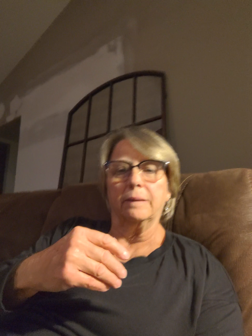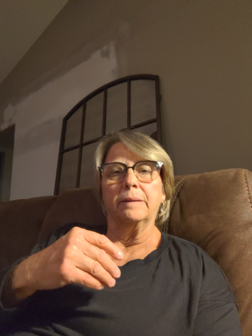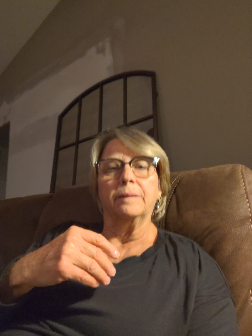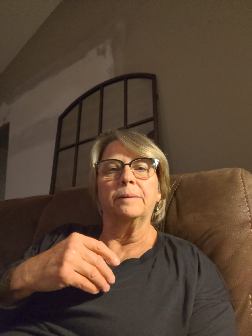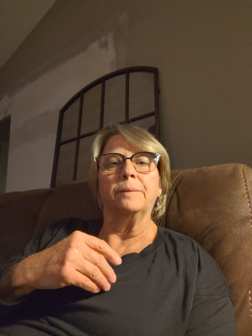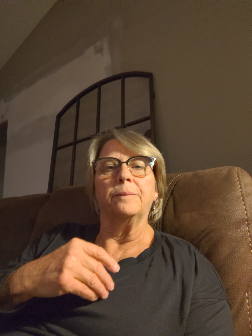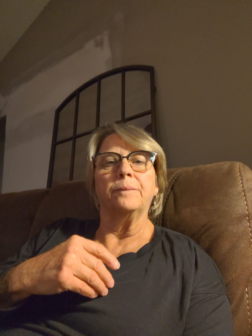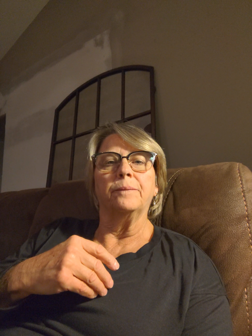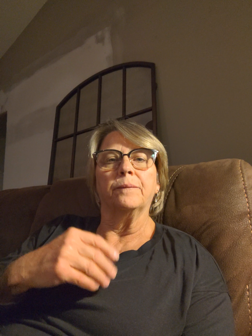sleepy